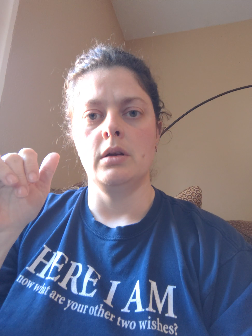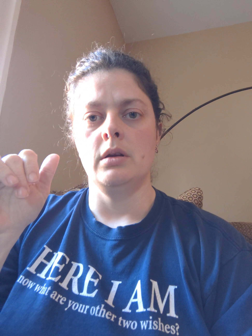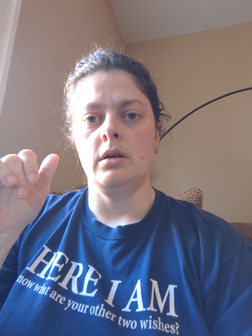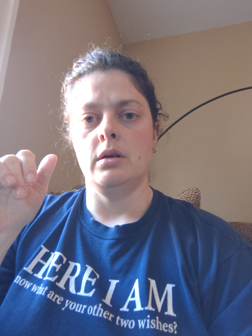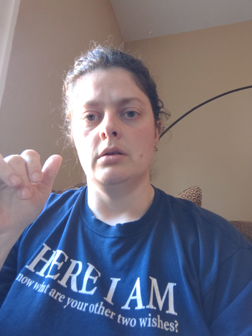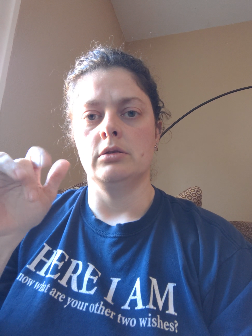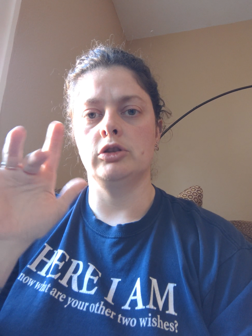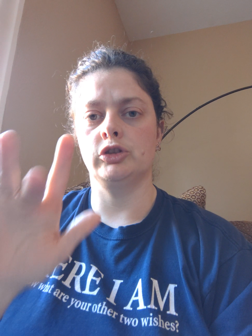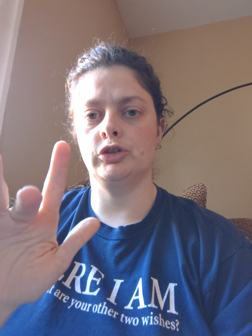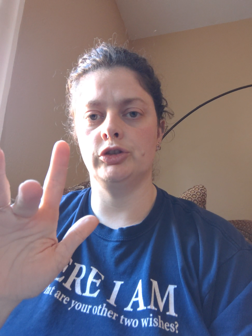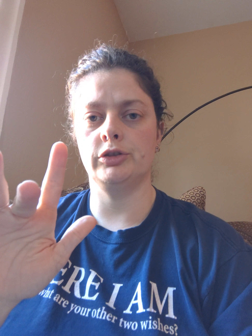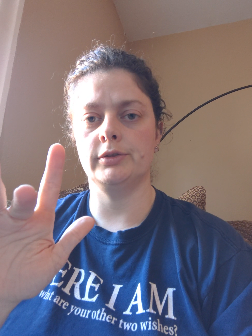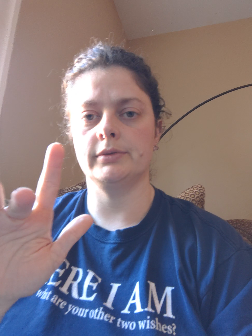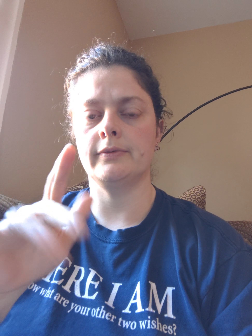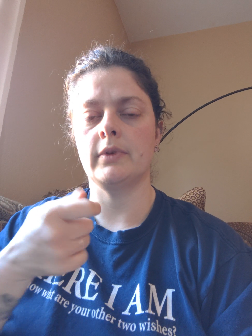touch